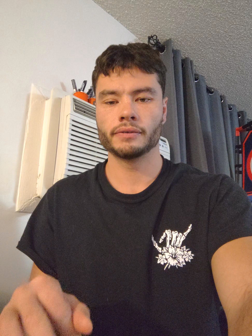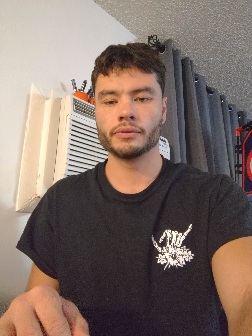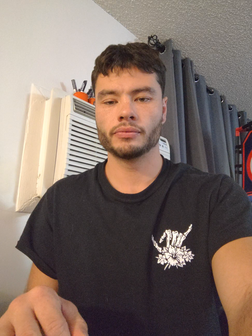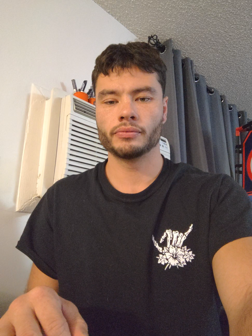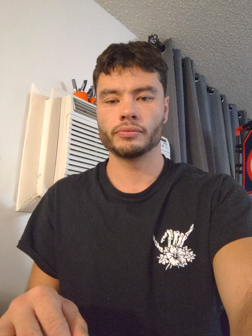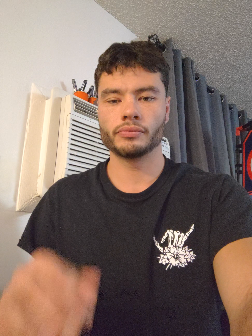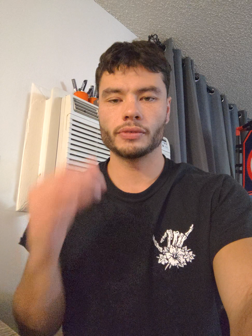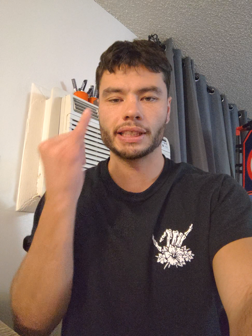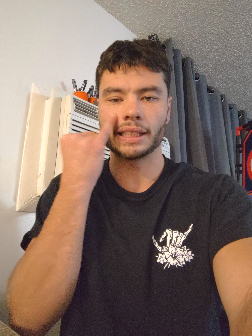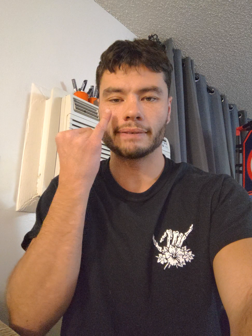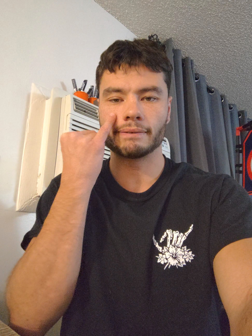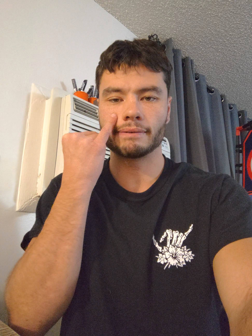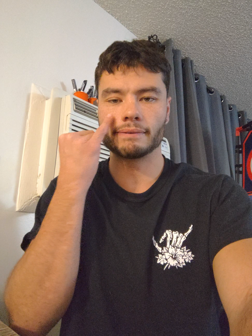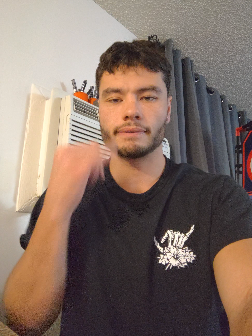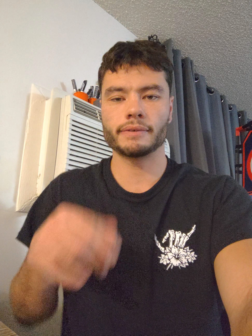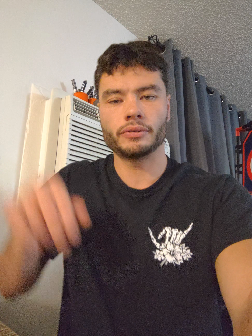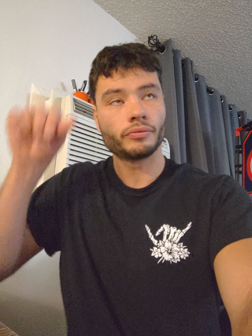if